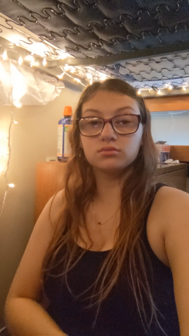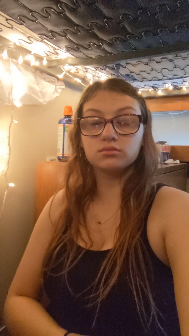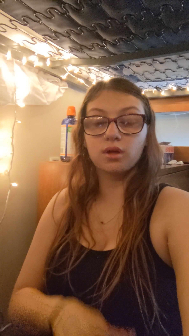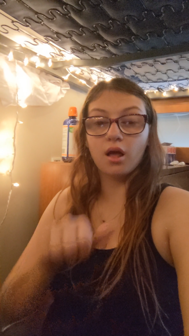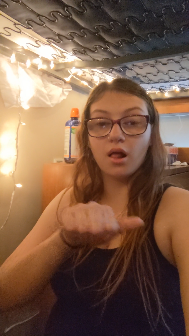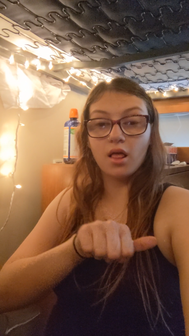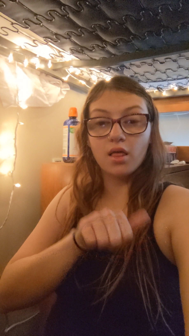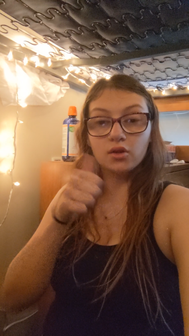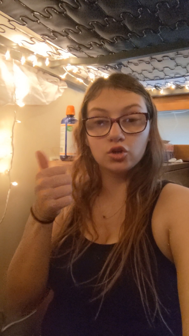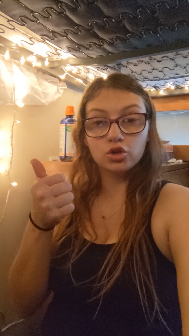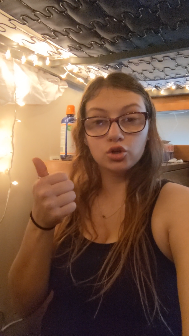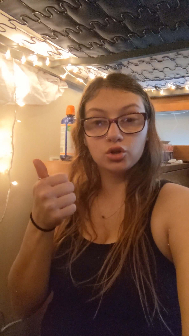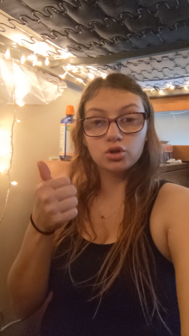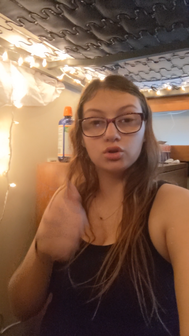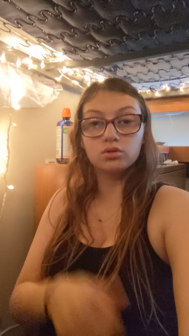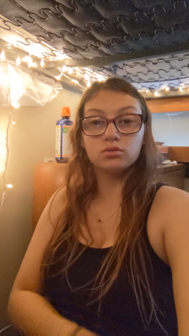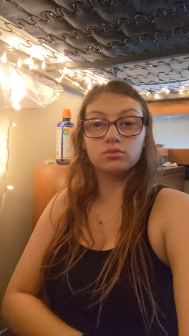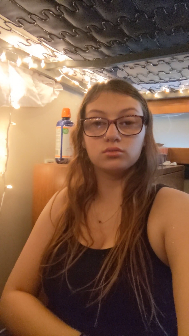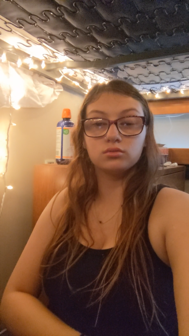other